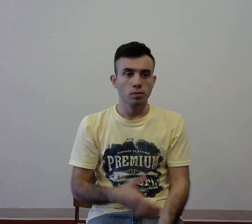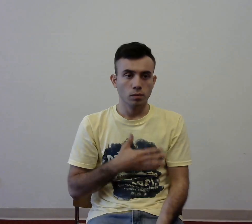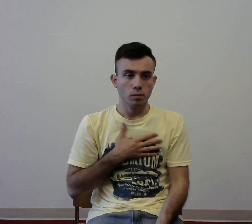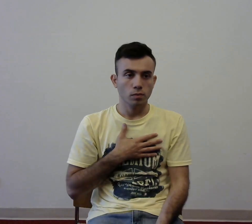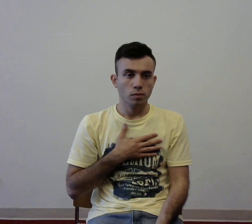mən